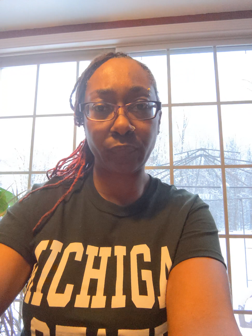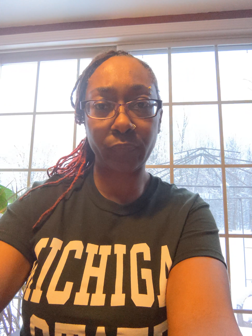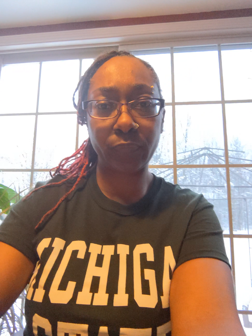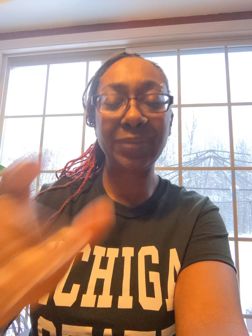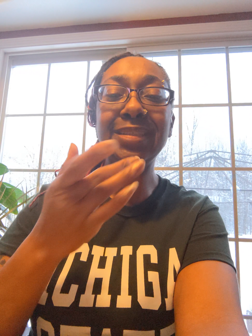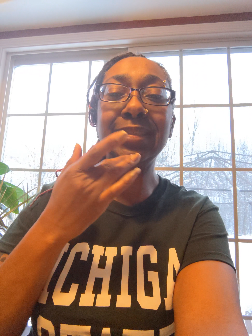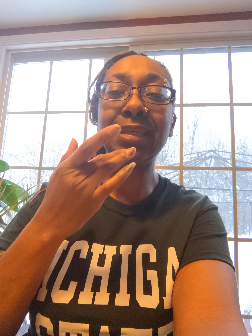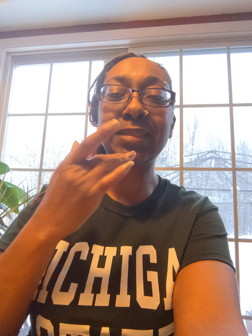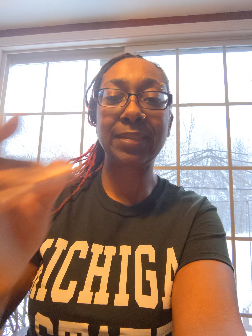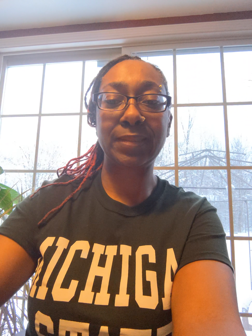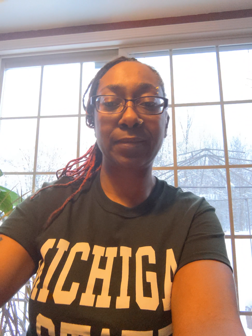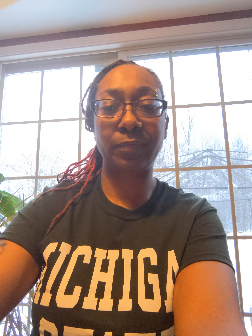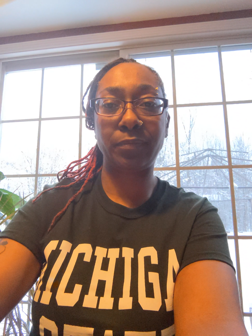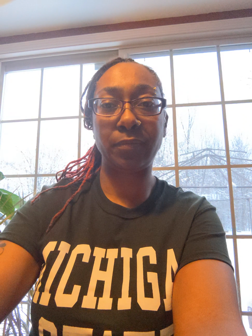taste